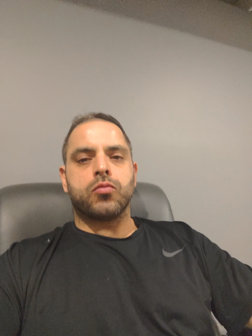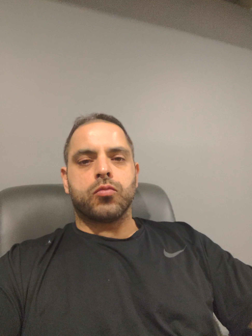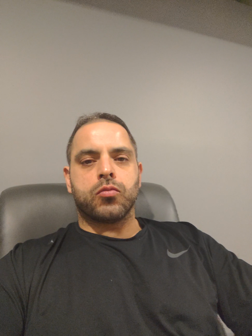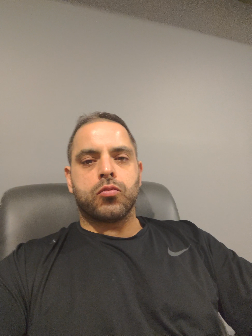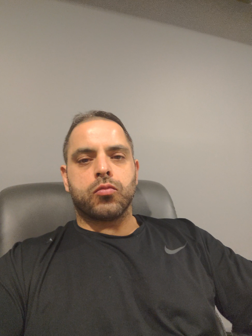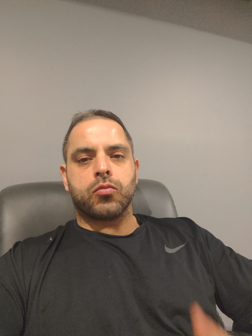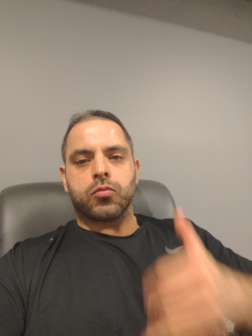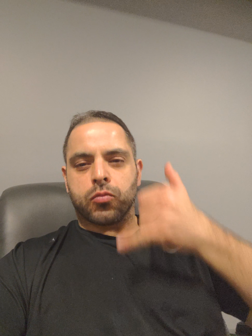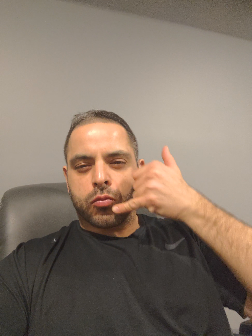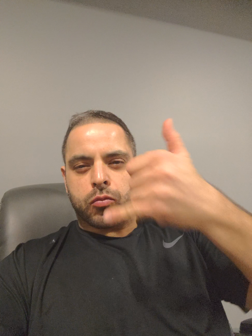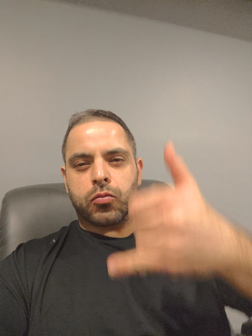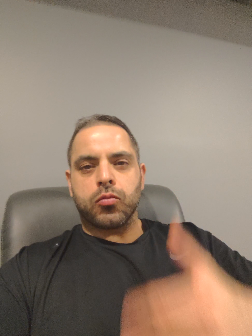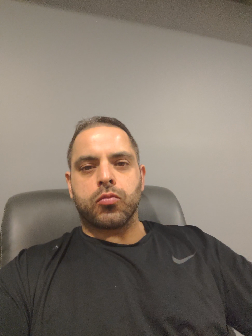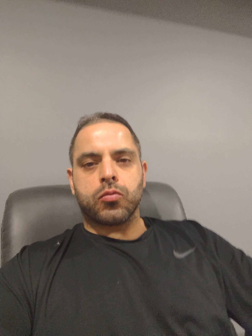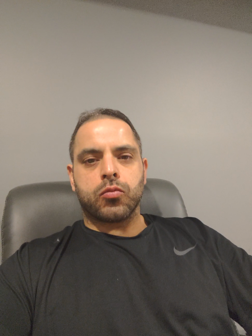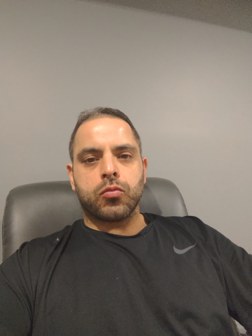call on the phone